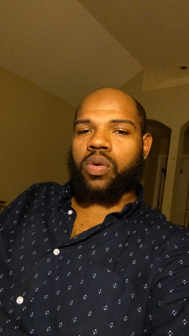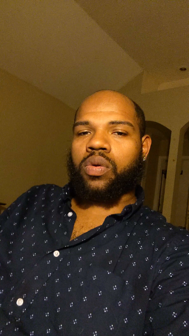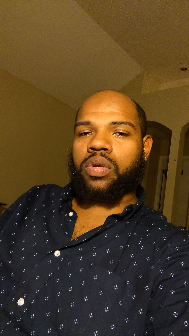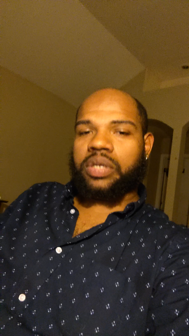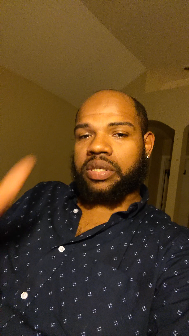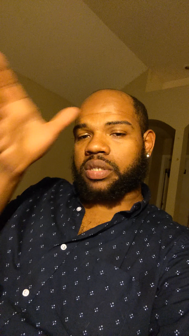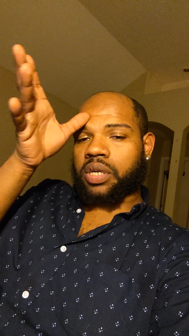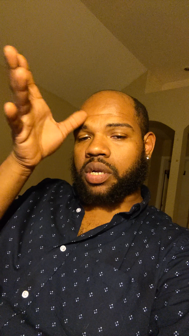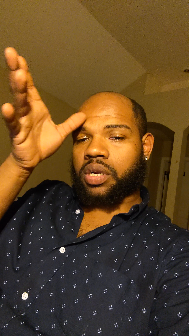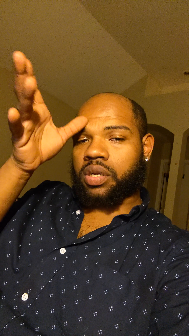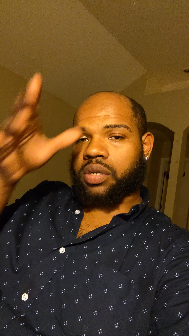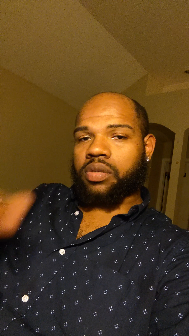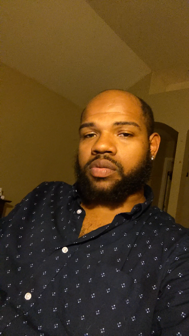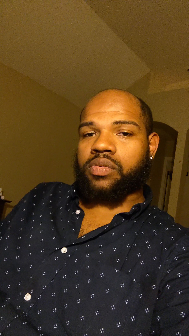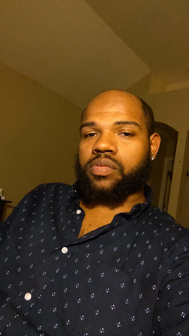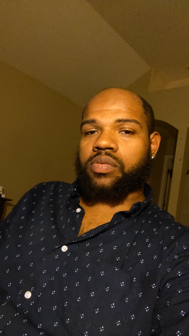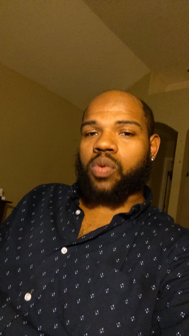daddy